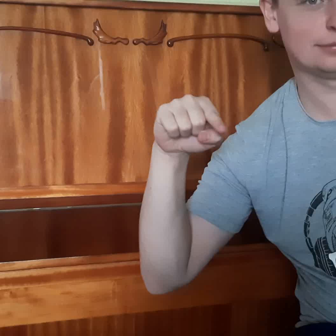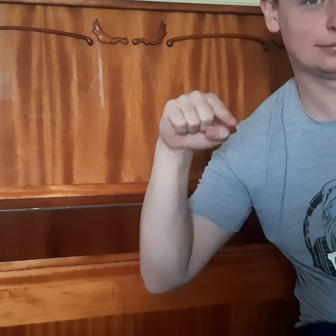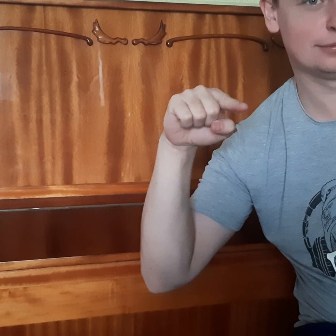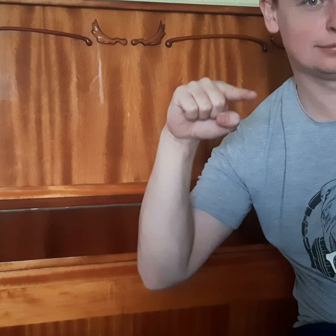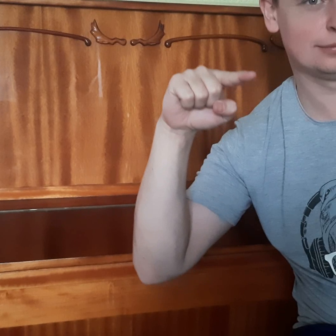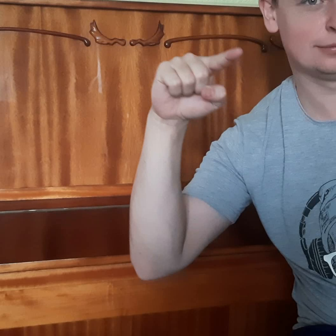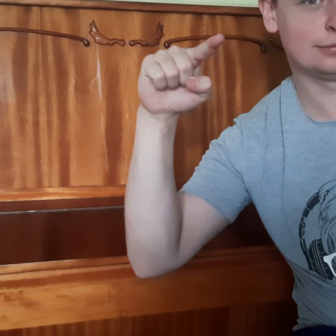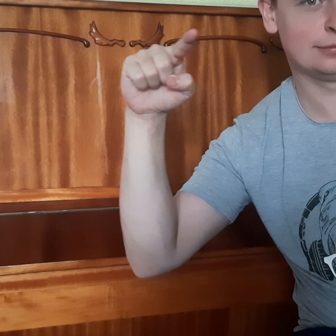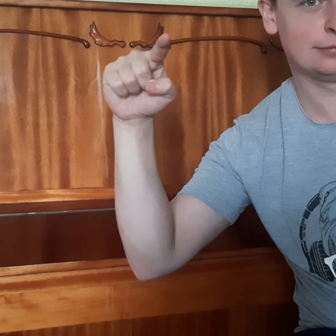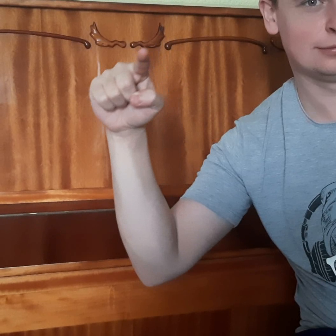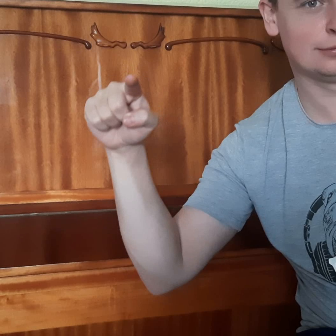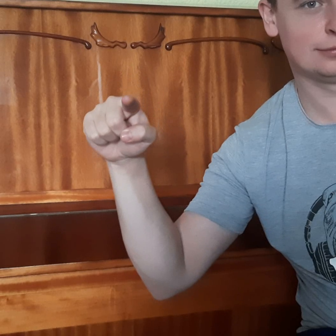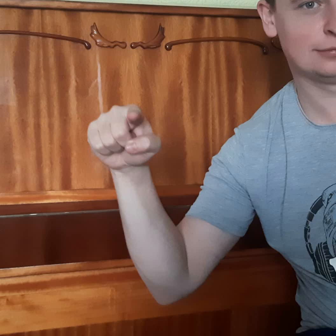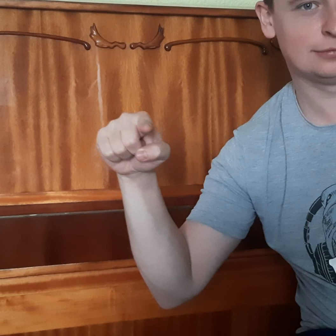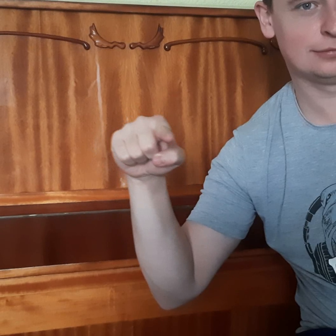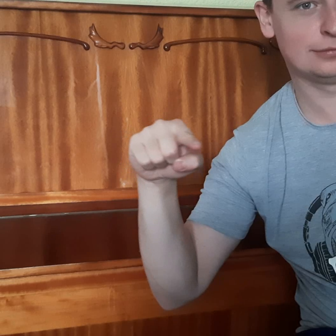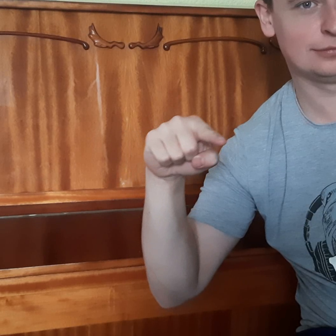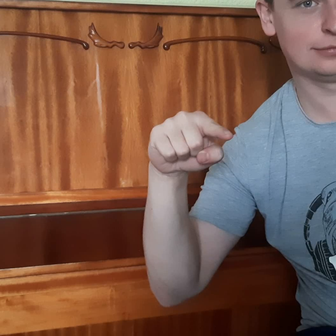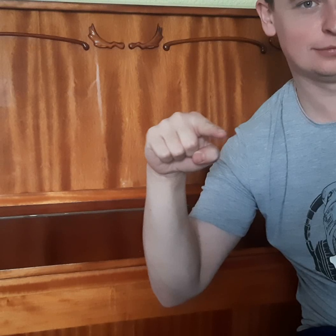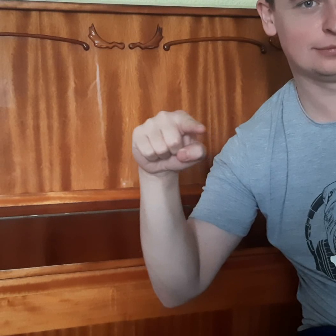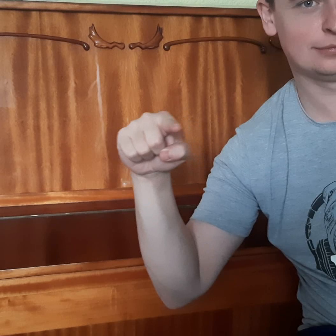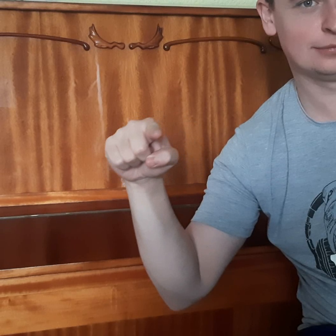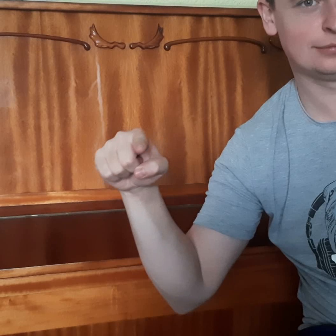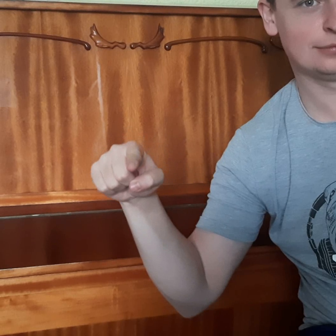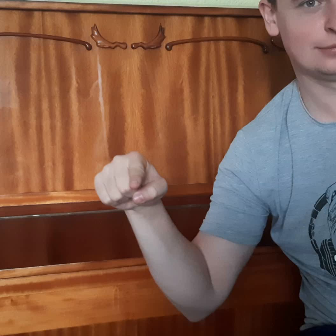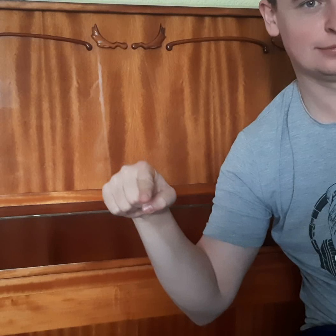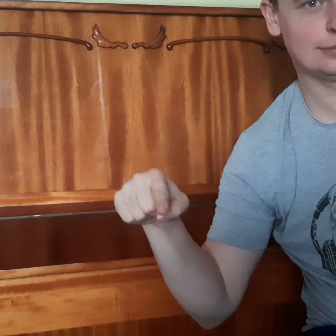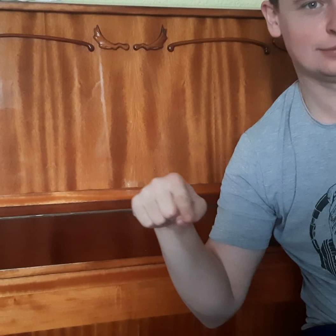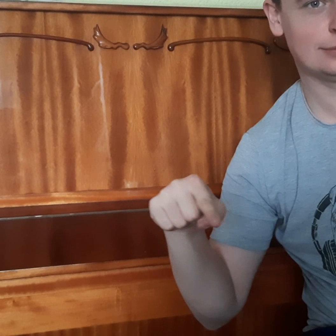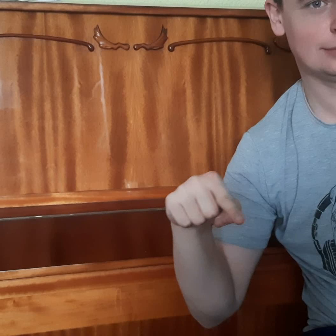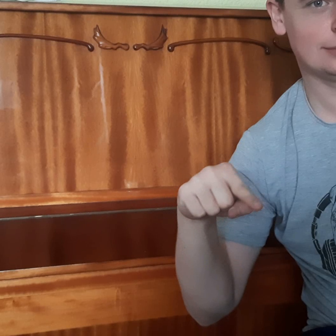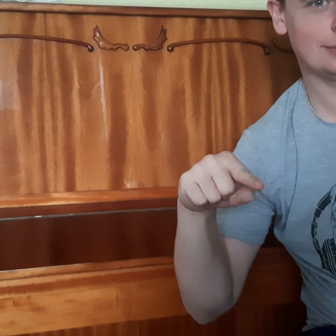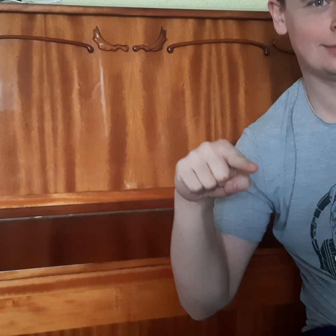З